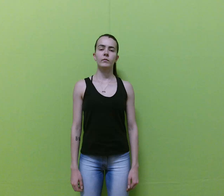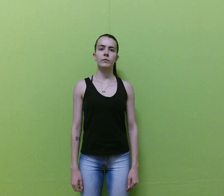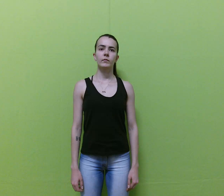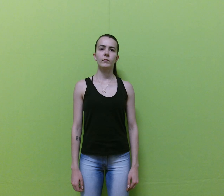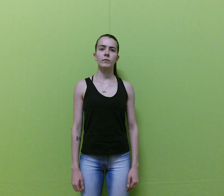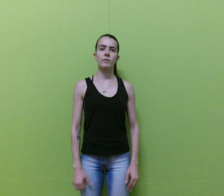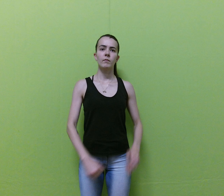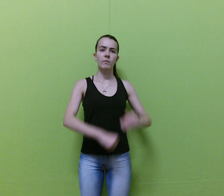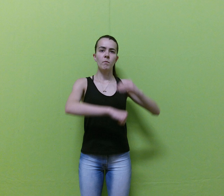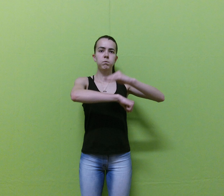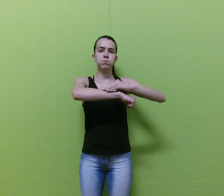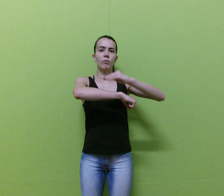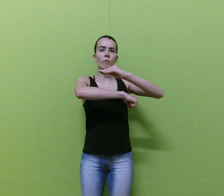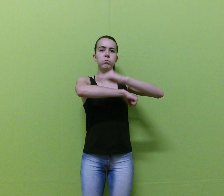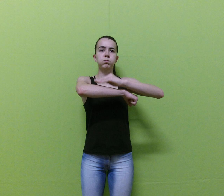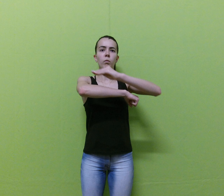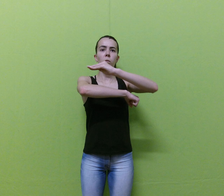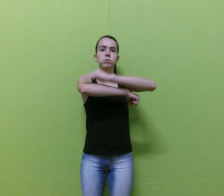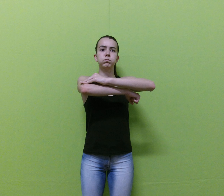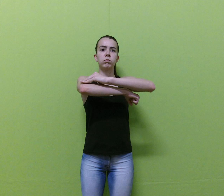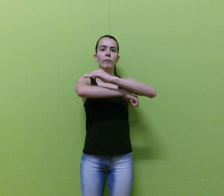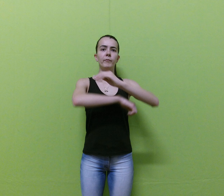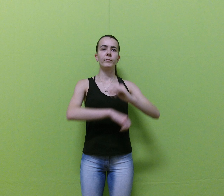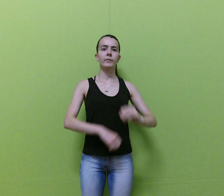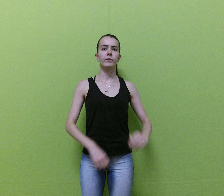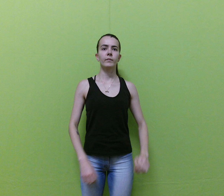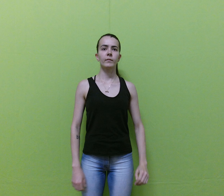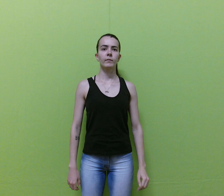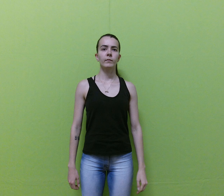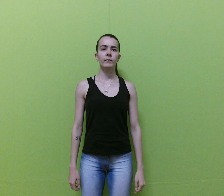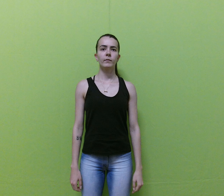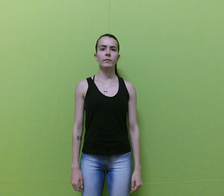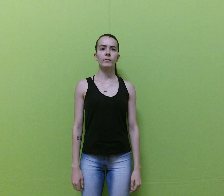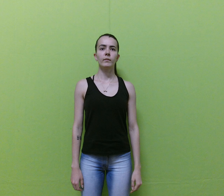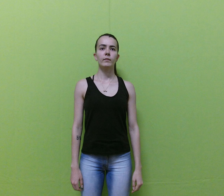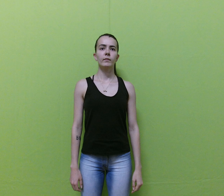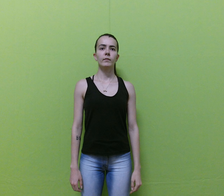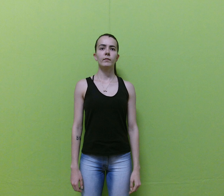sapo